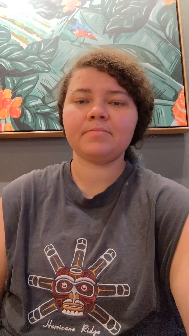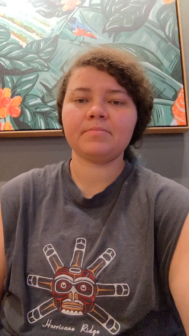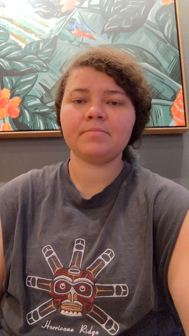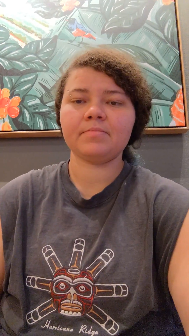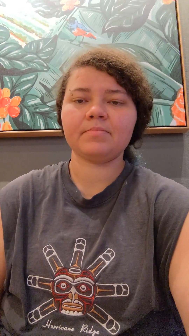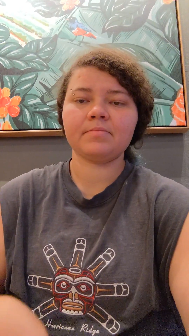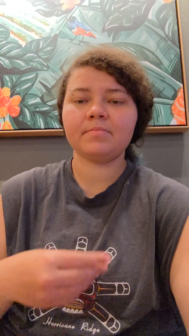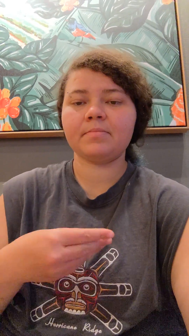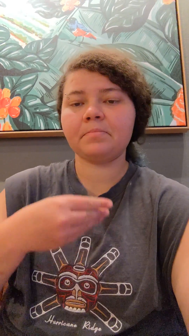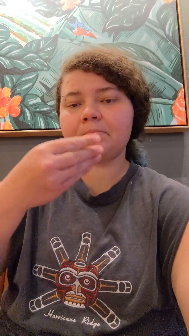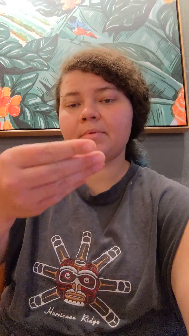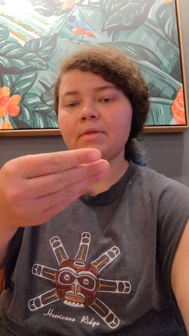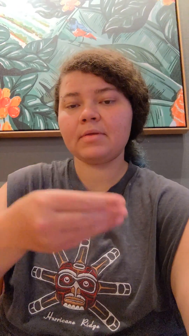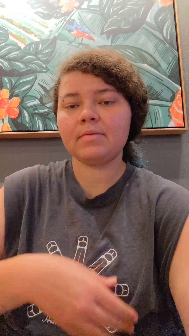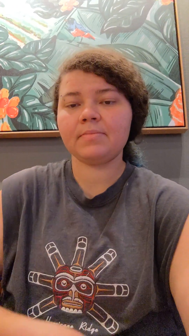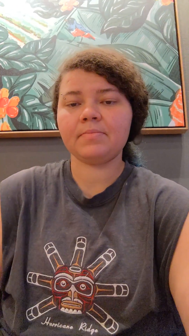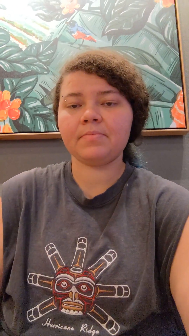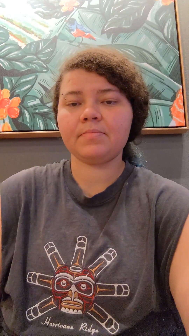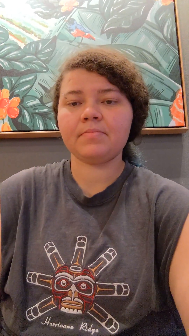buy